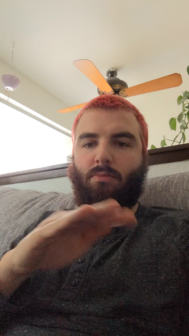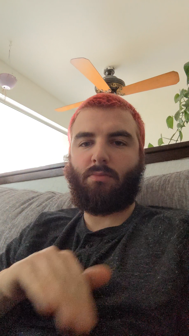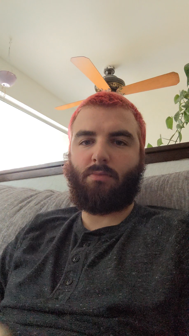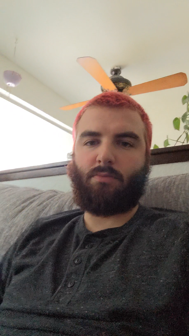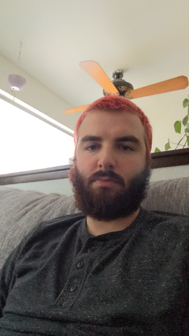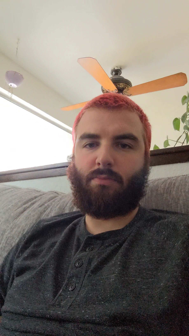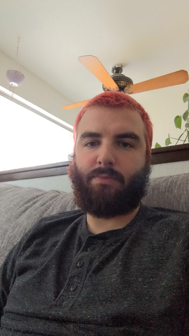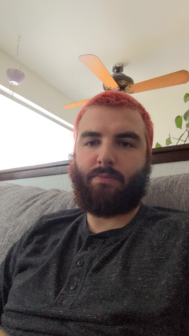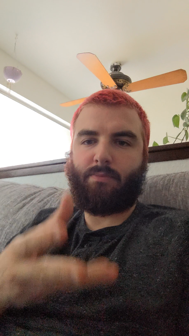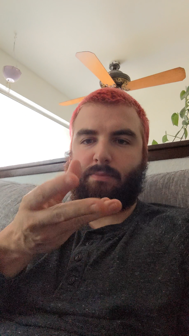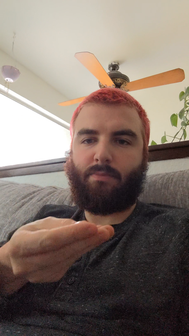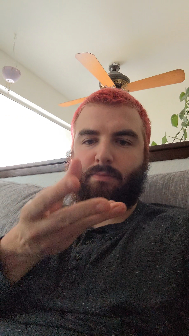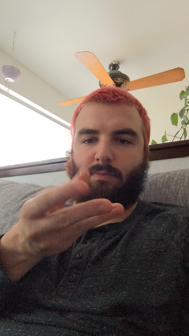gentle